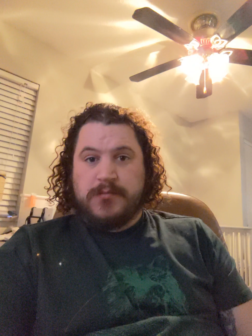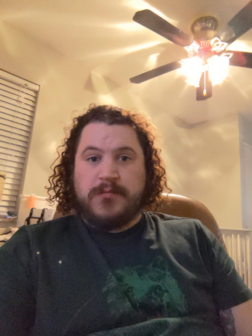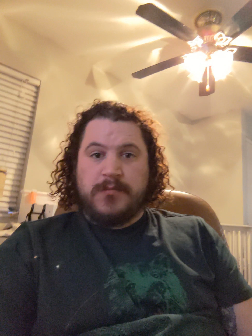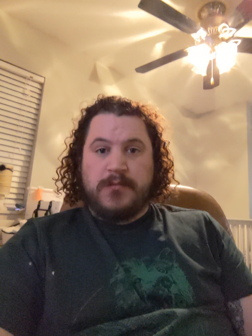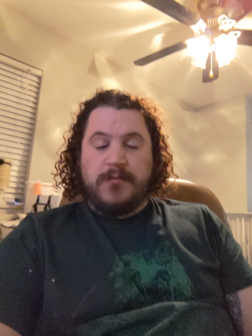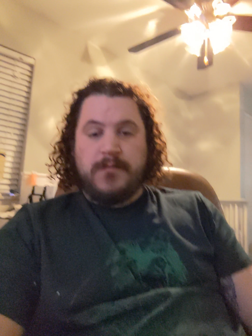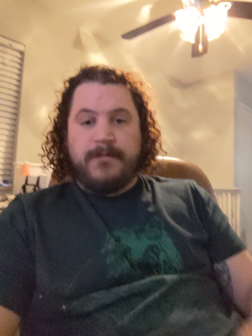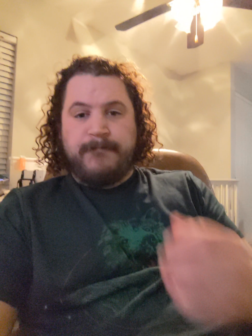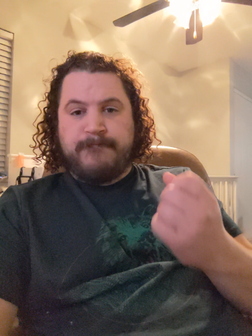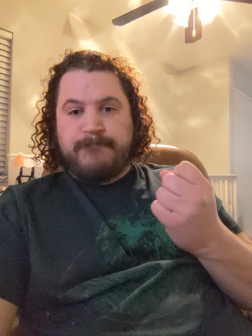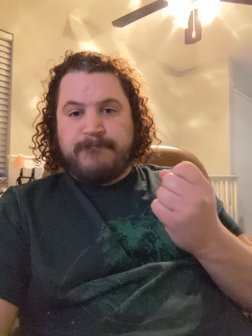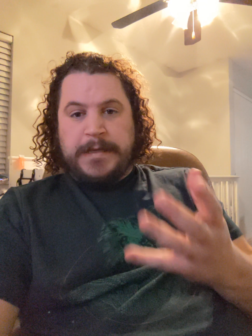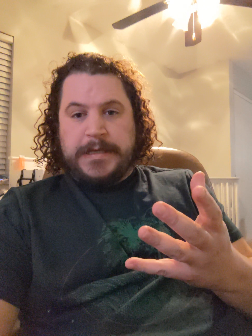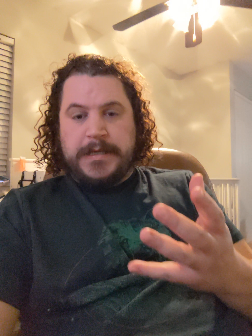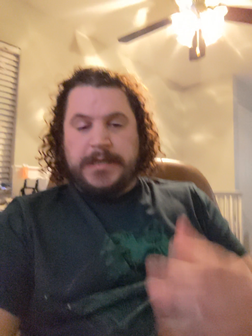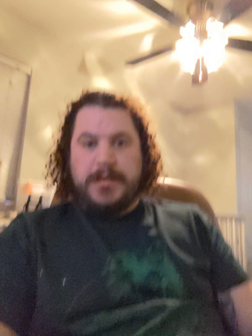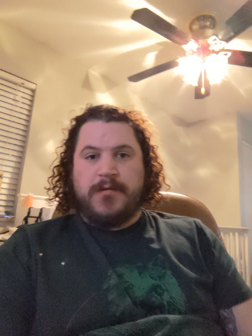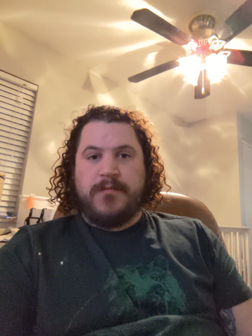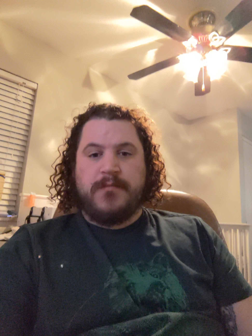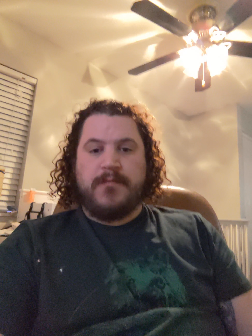many